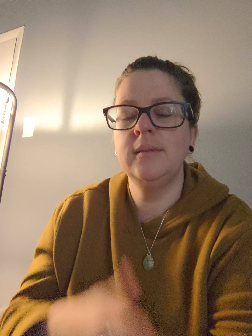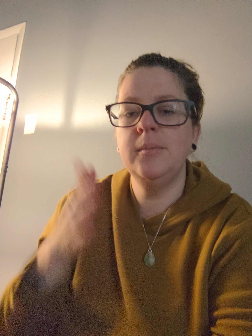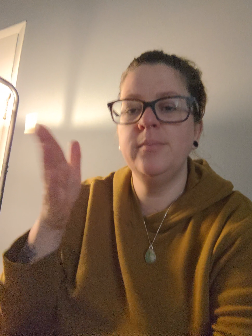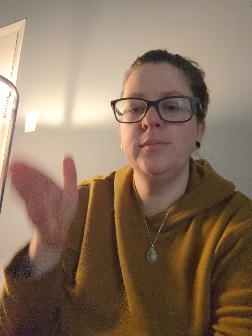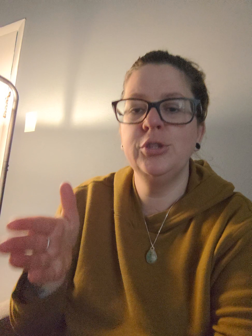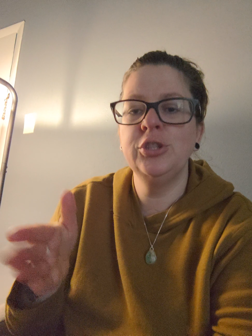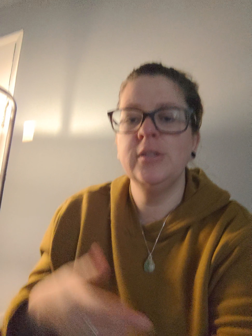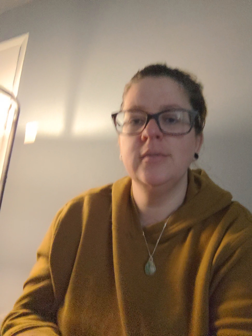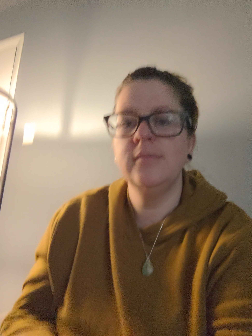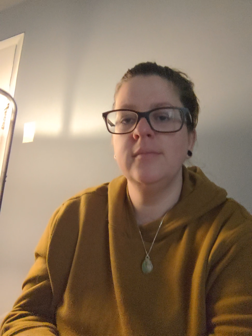person